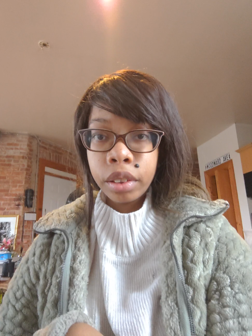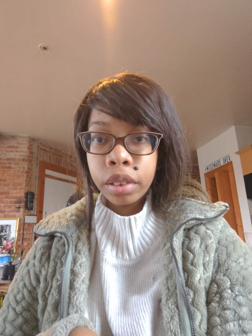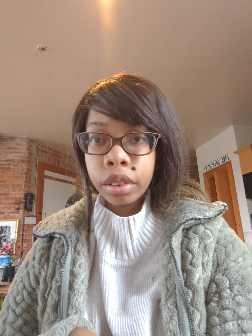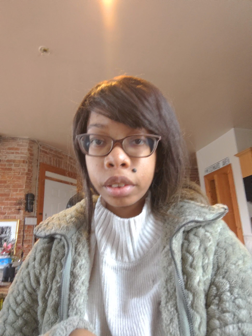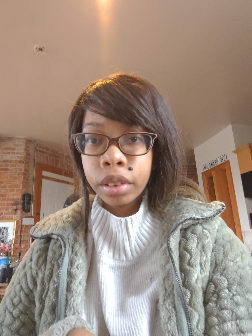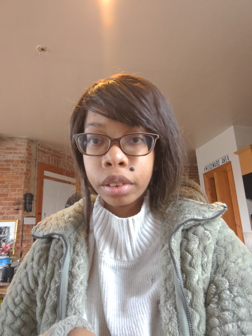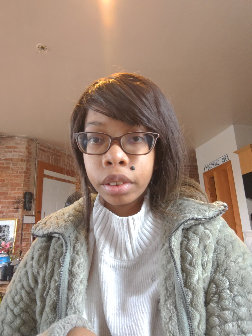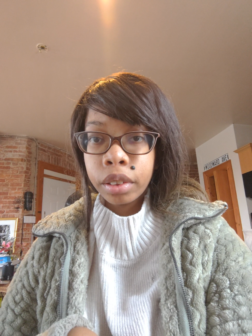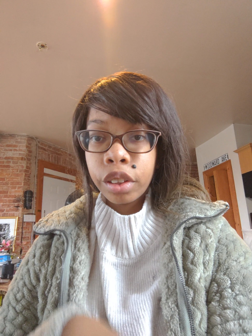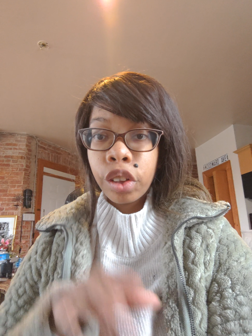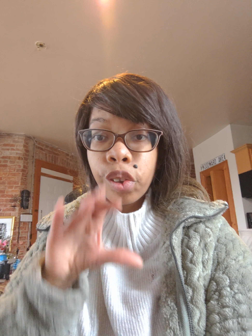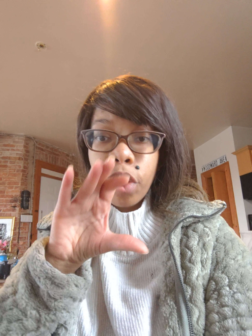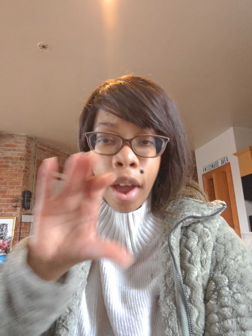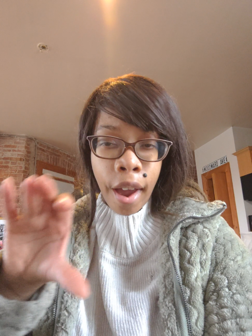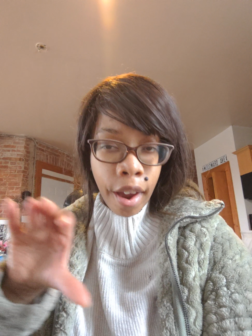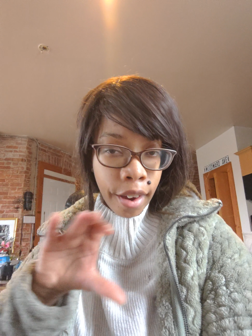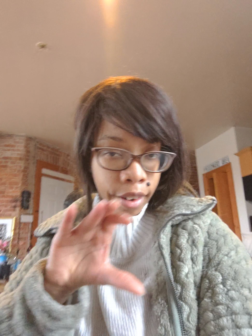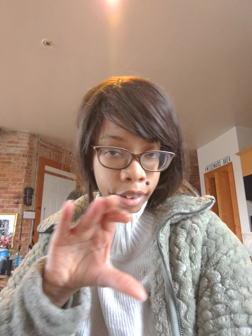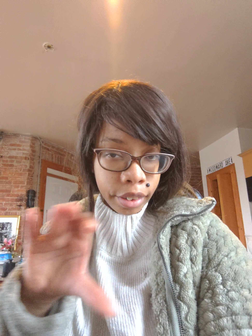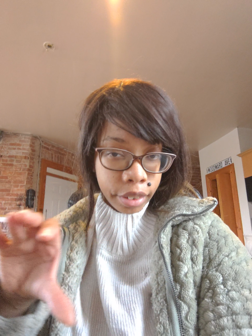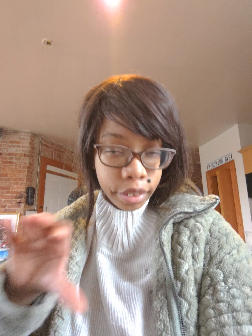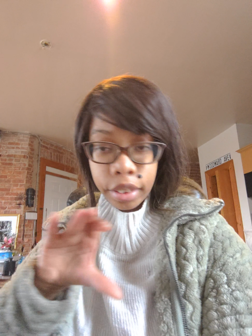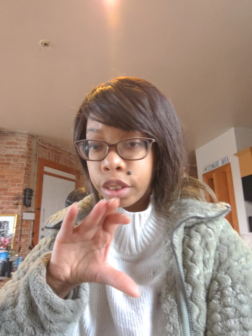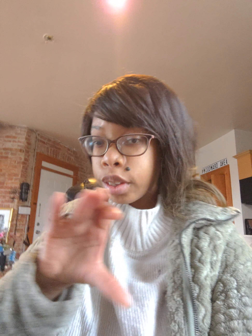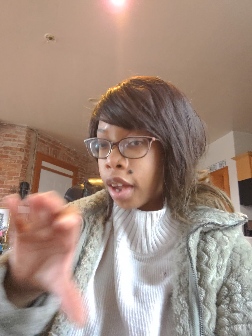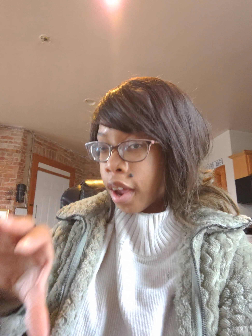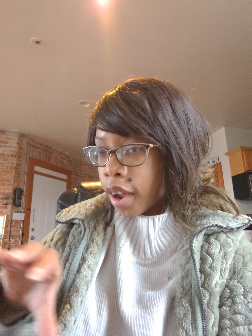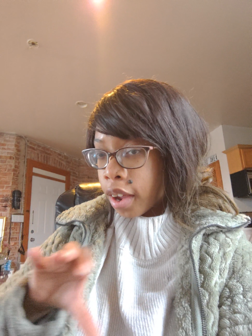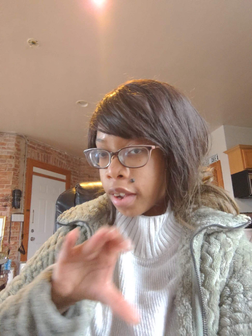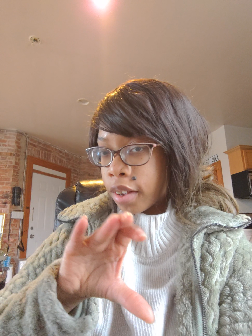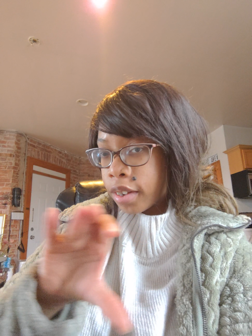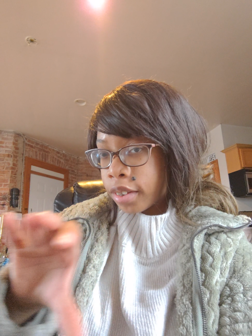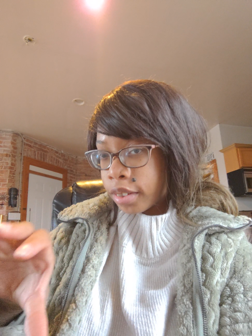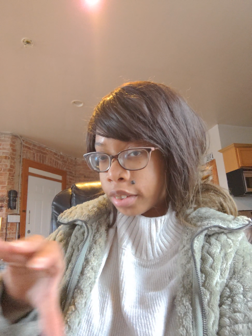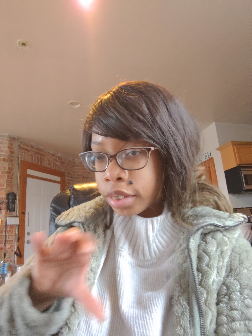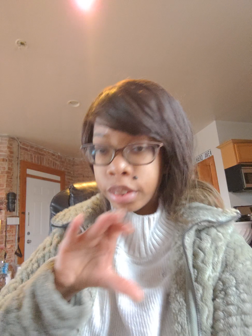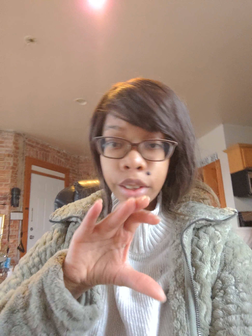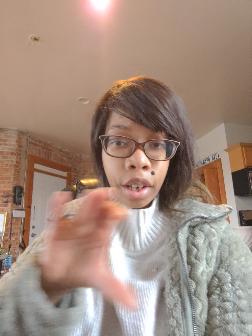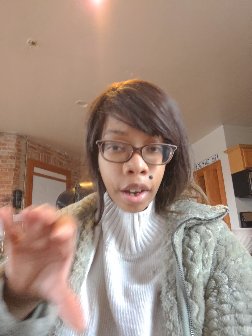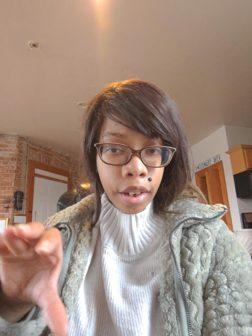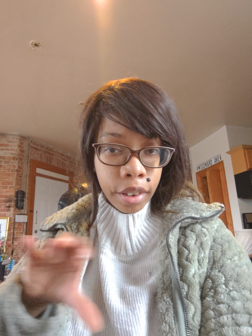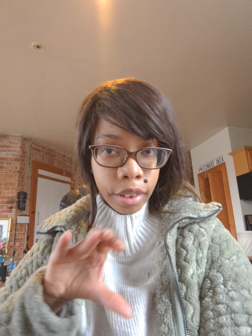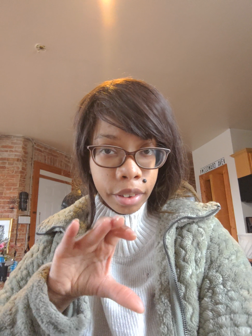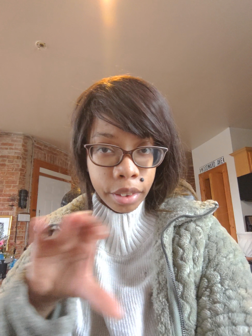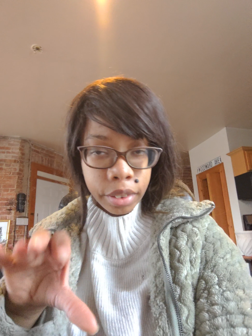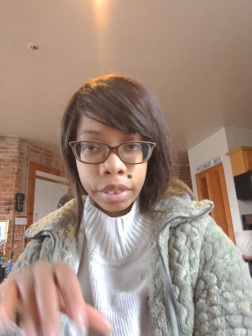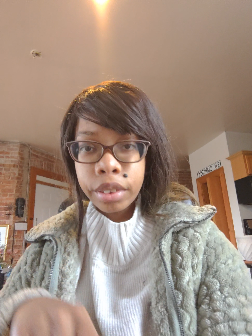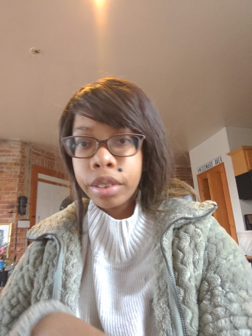chocolate